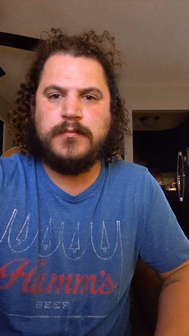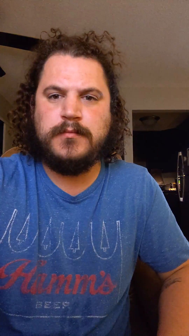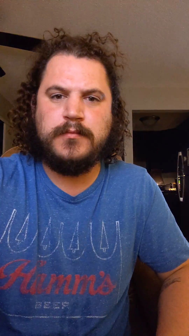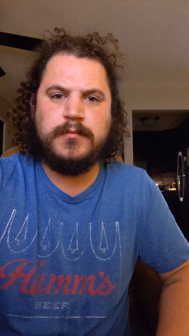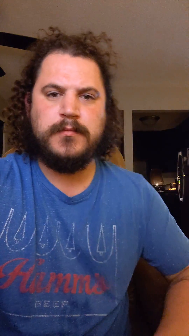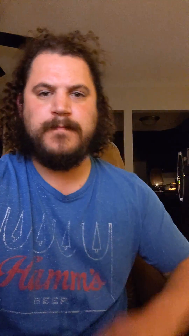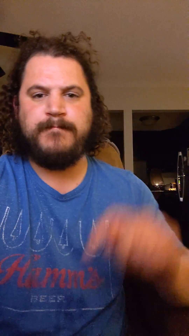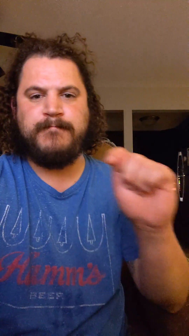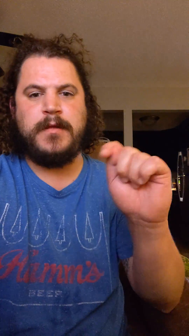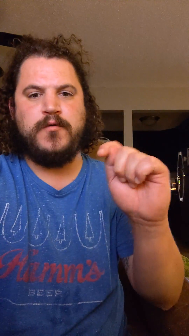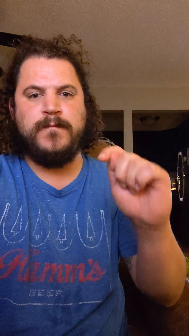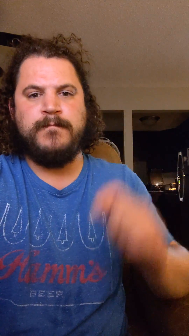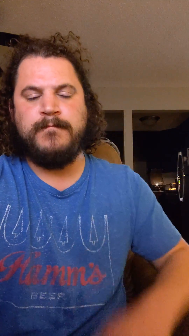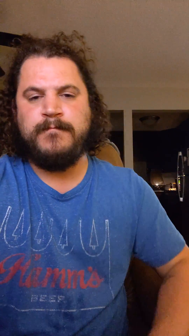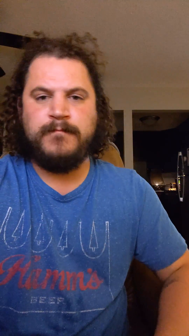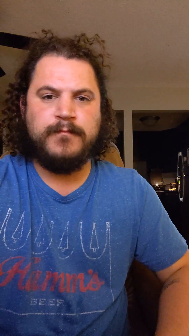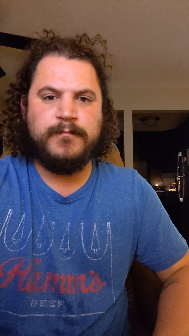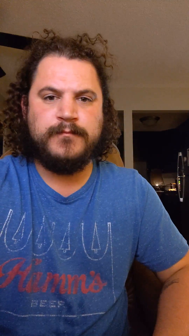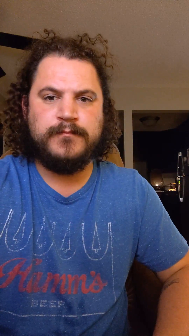bathroom